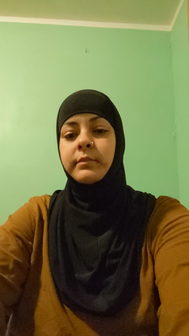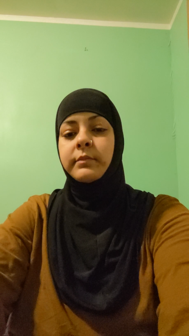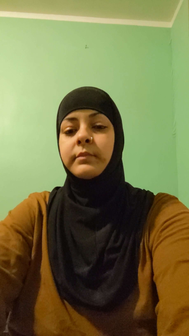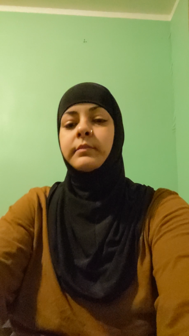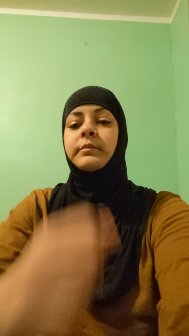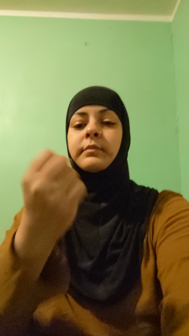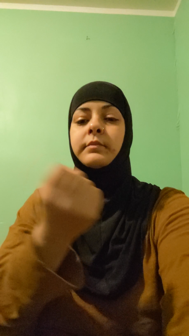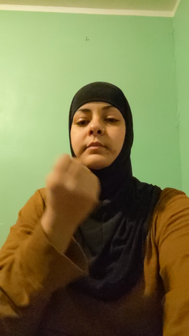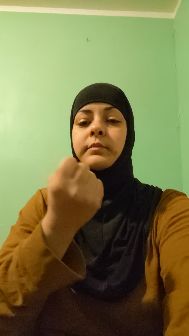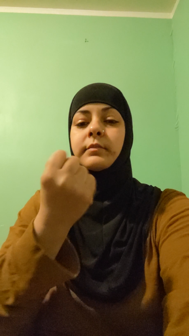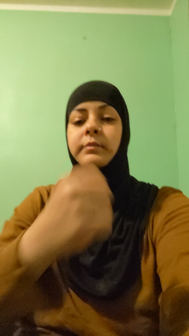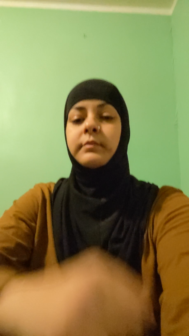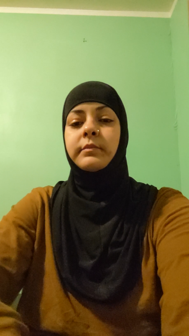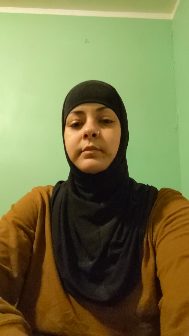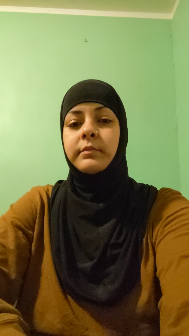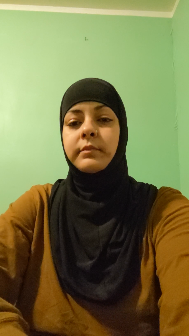hold